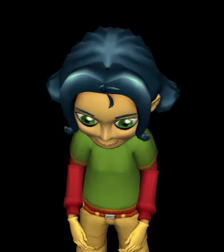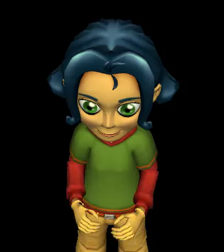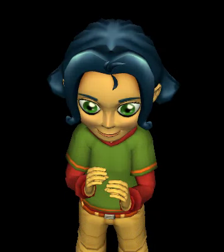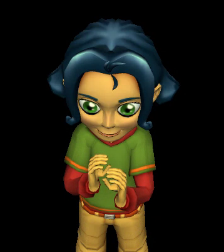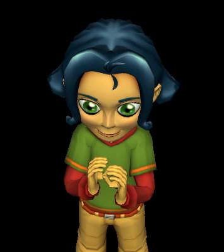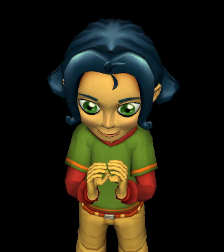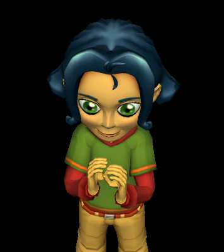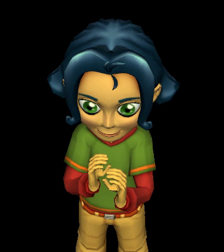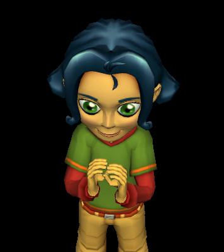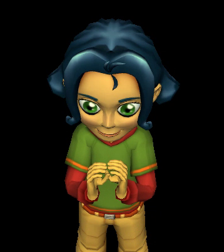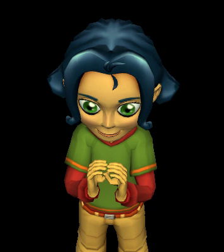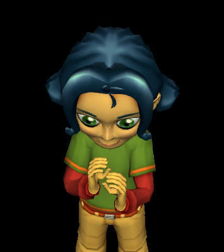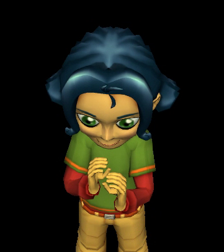فهم